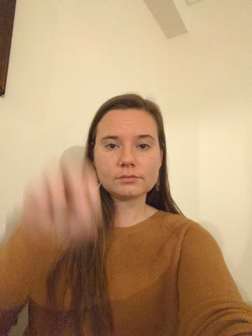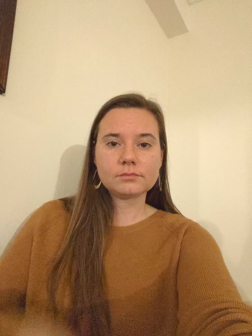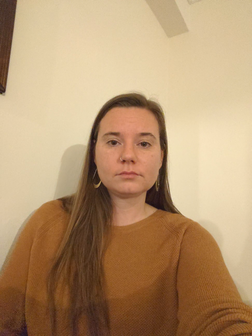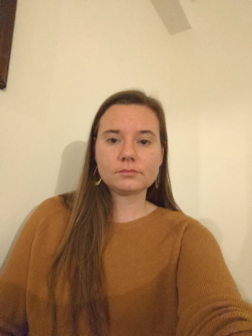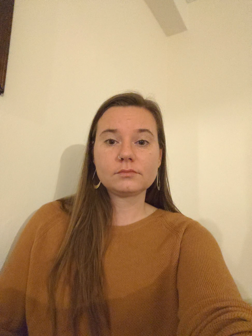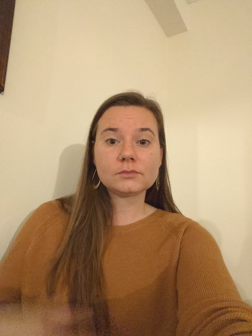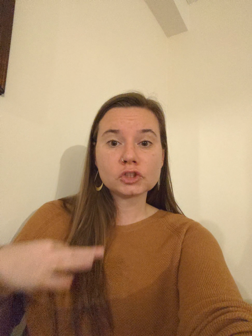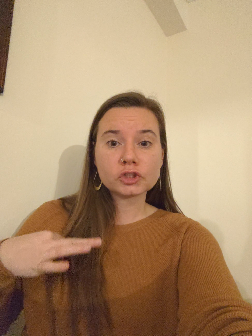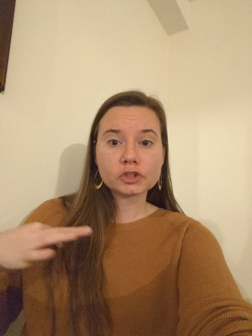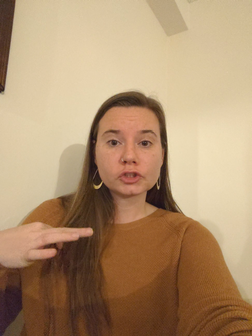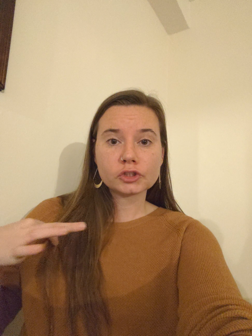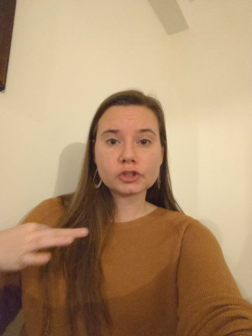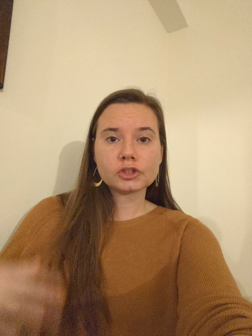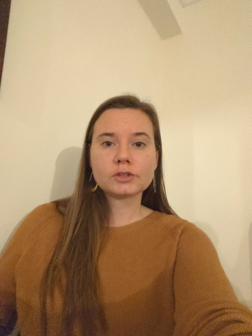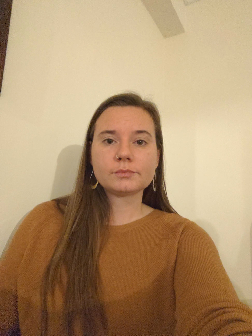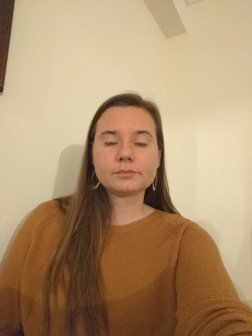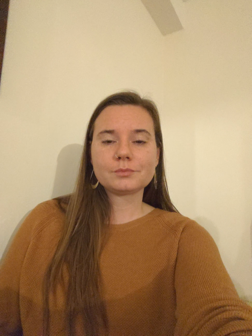shirt